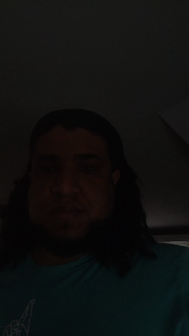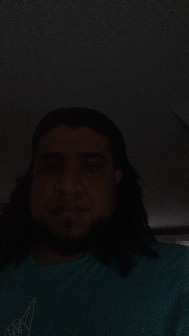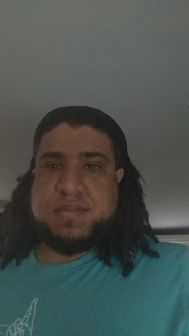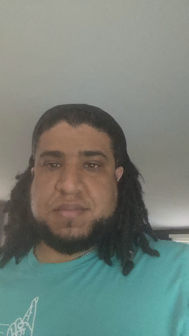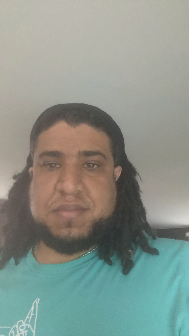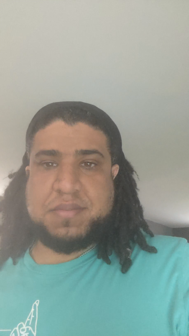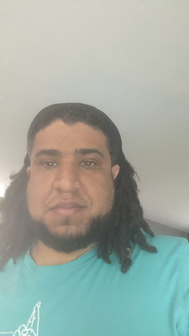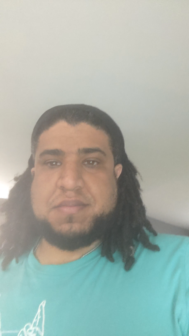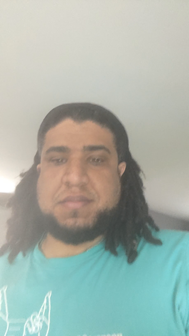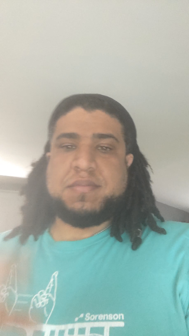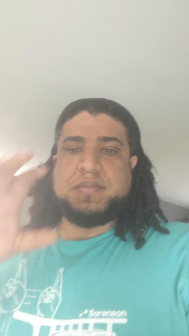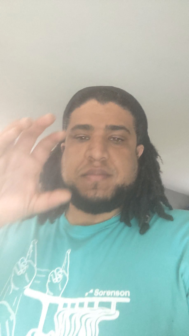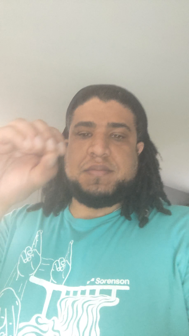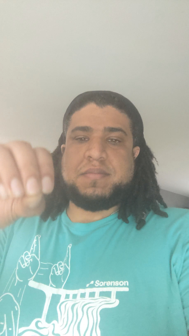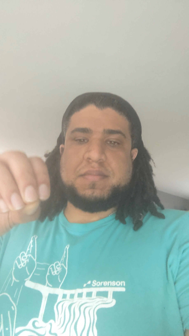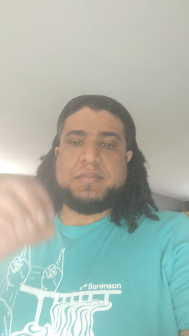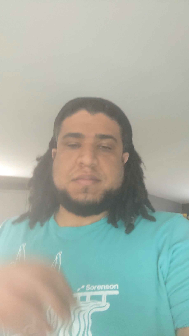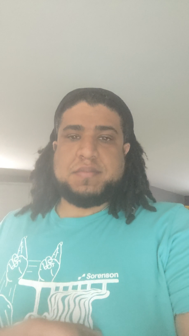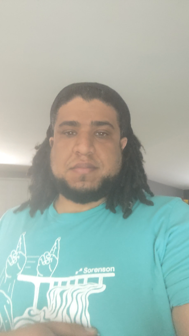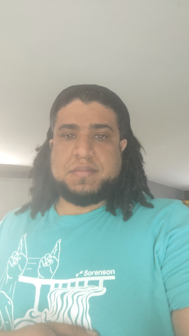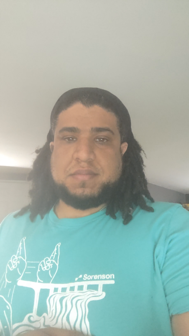bite